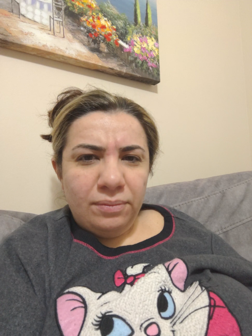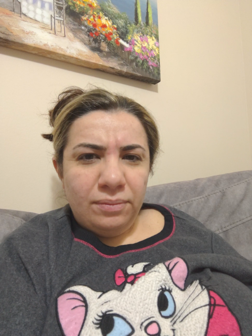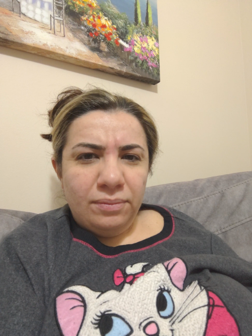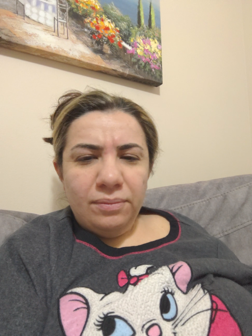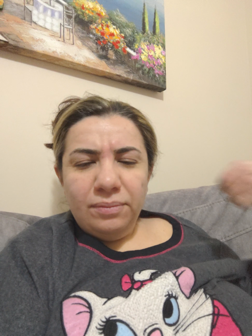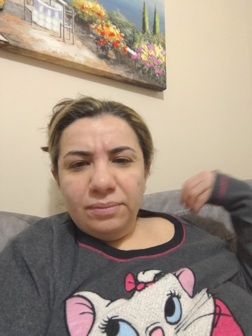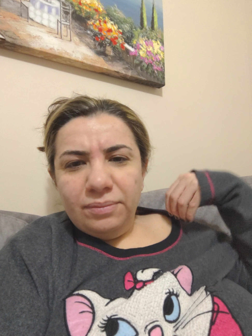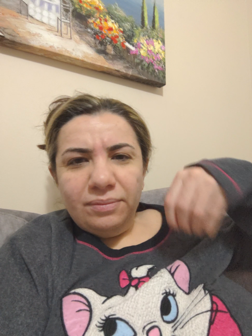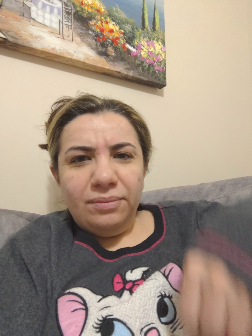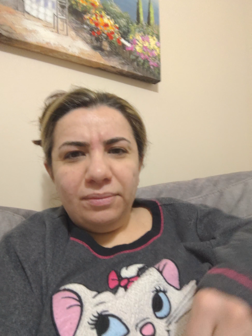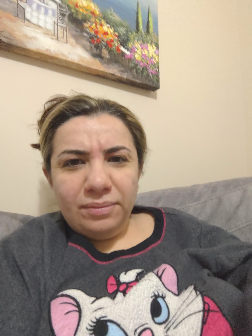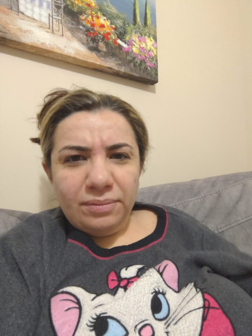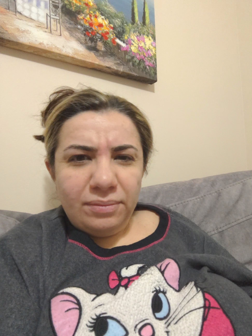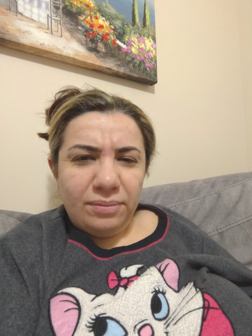jacket